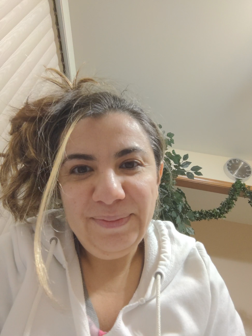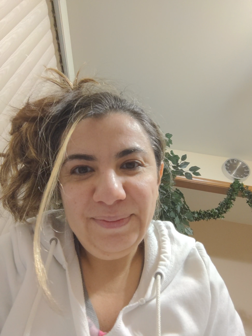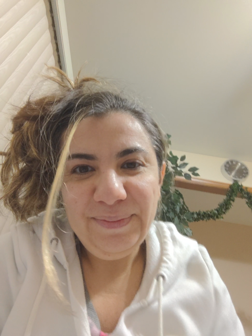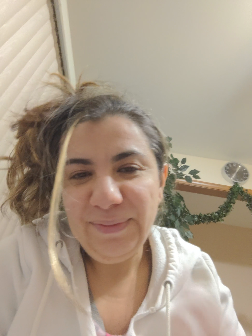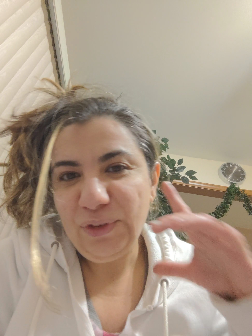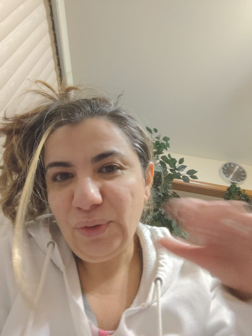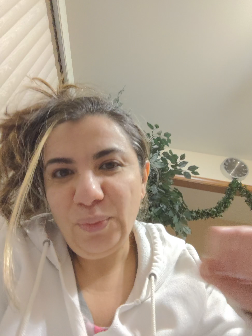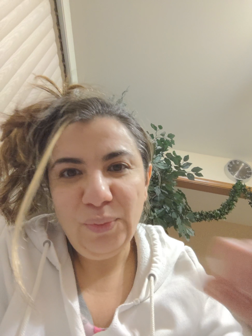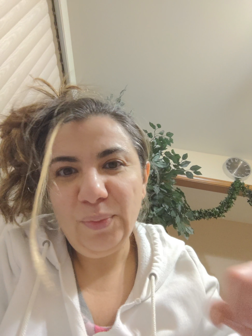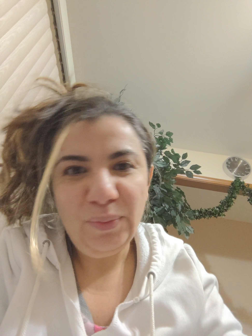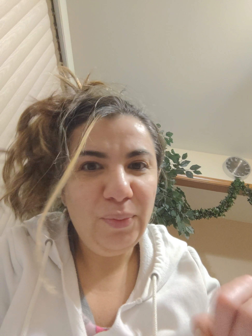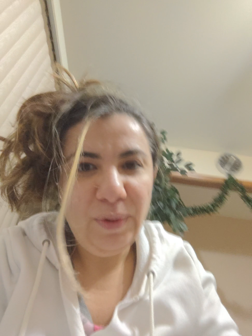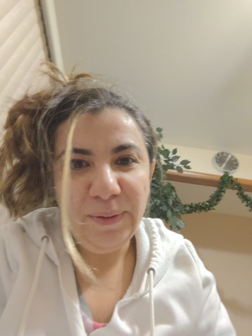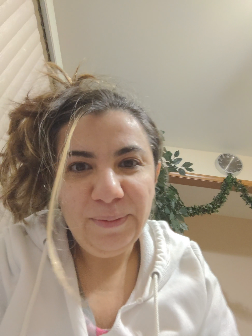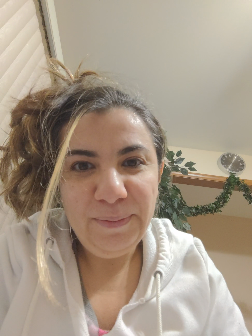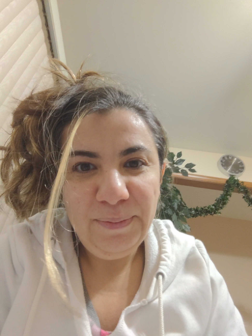loud